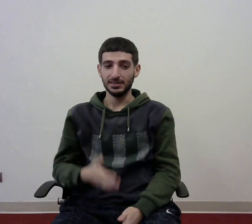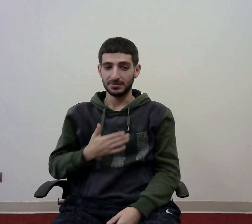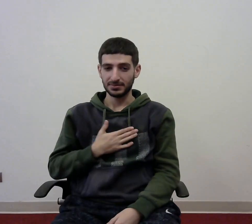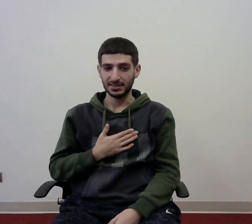mən